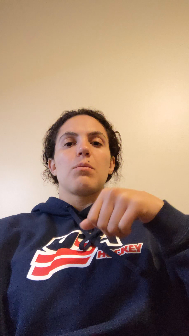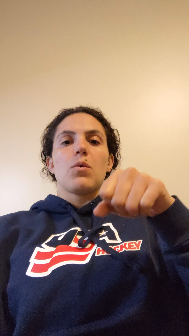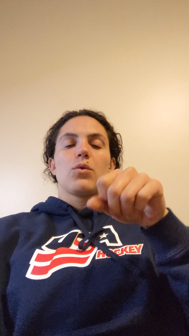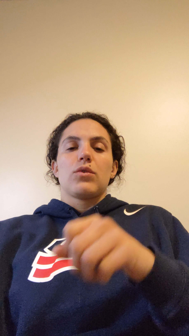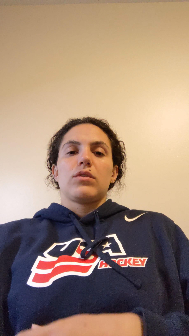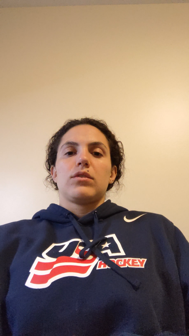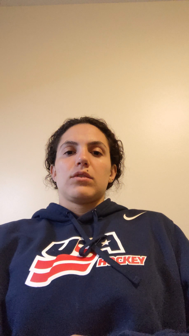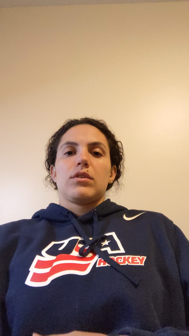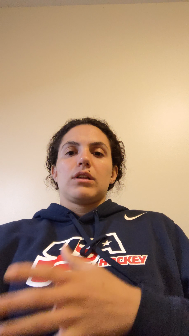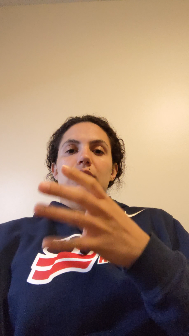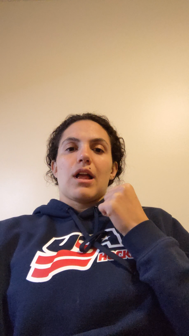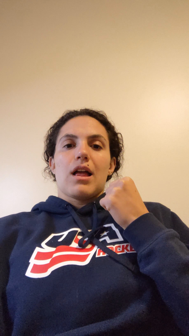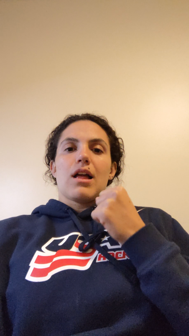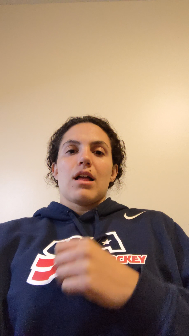get